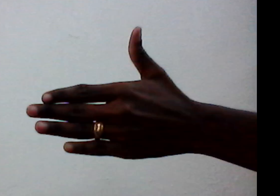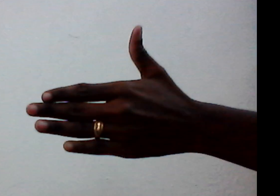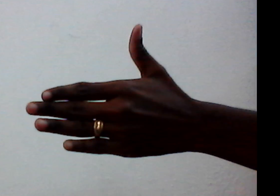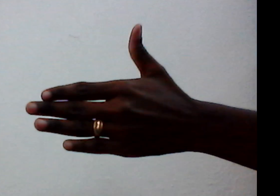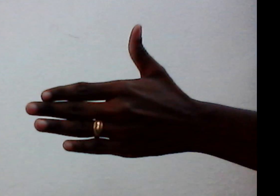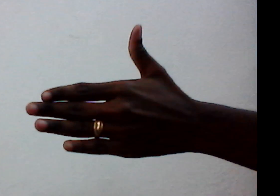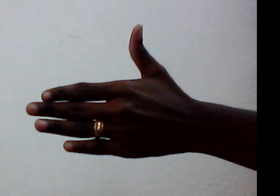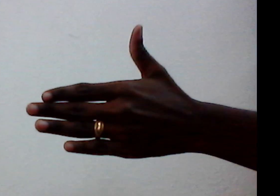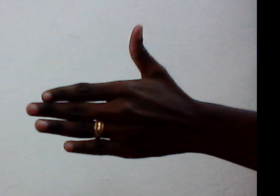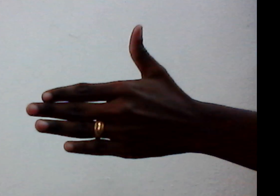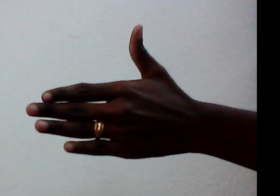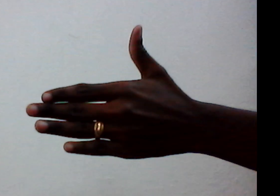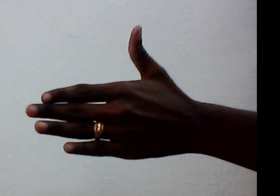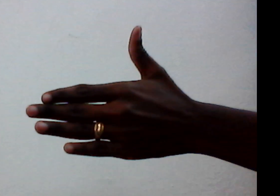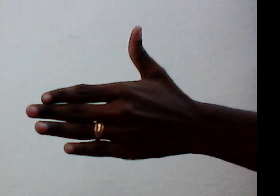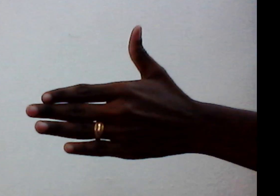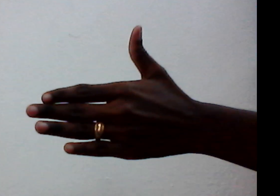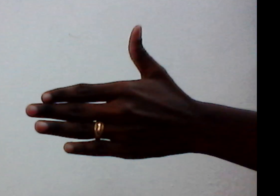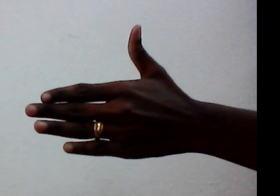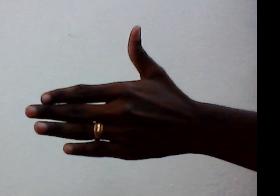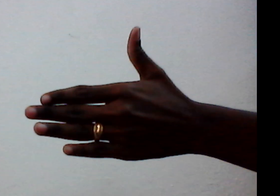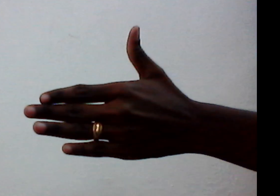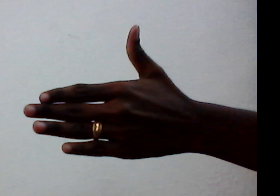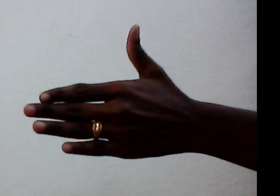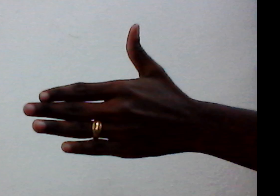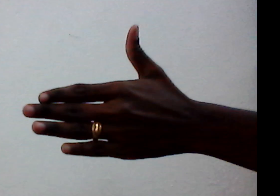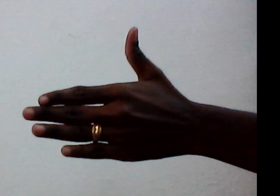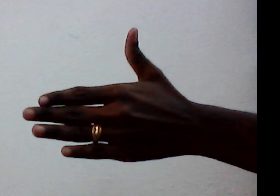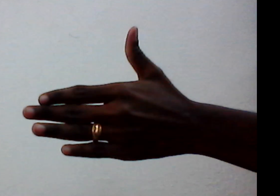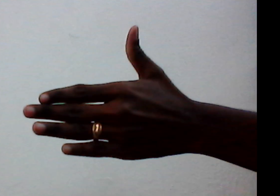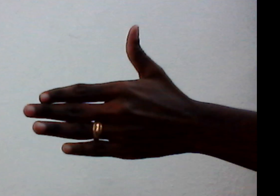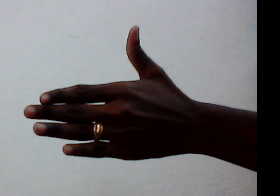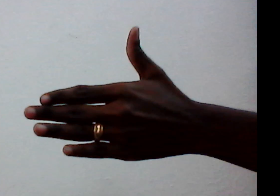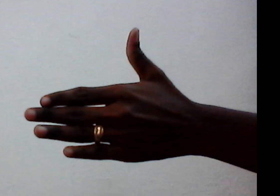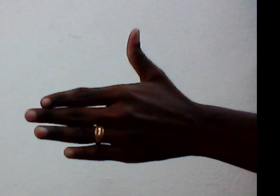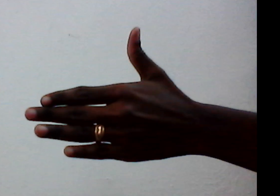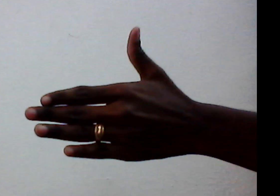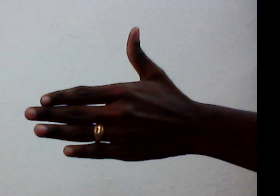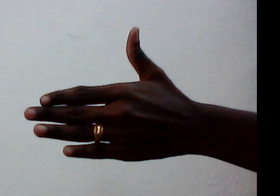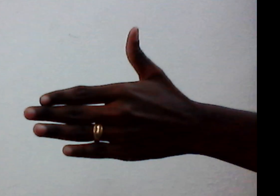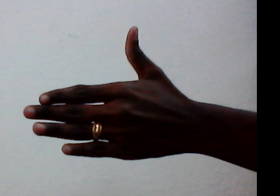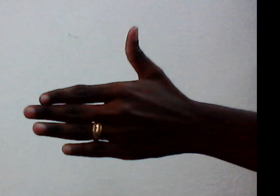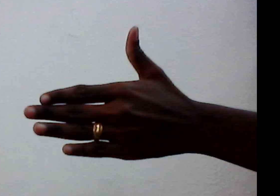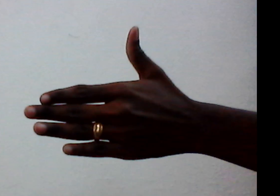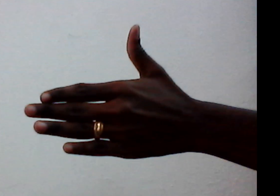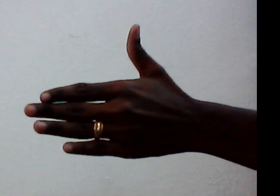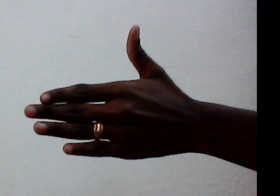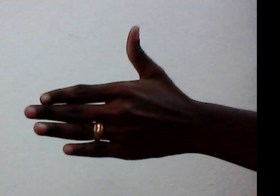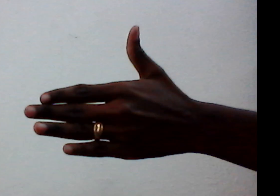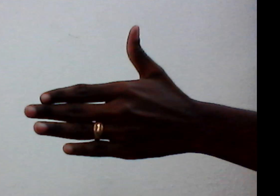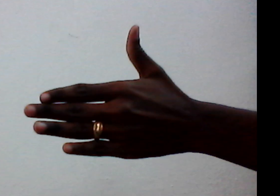ആ